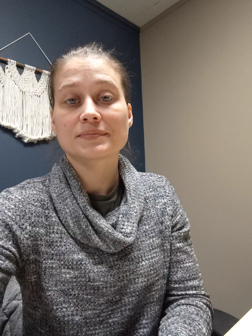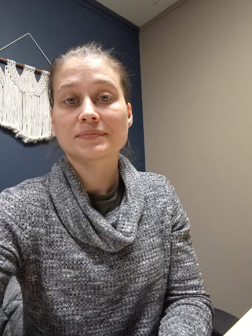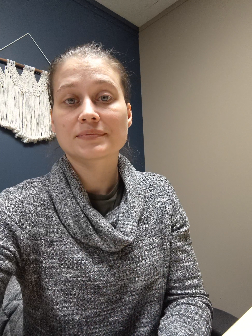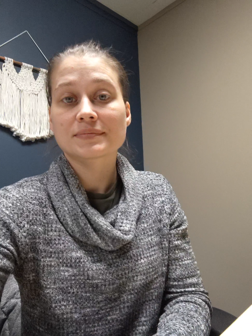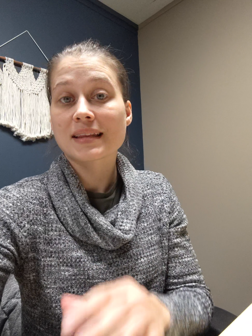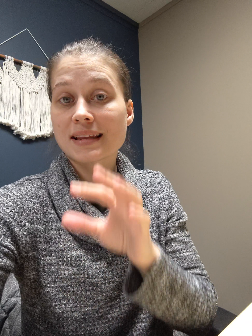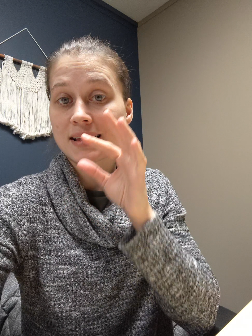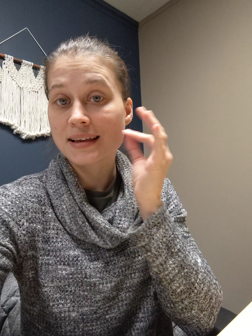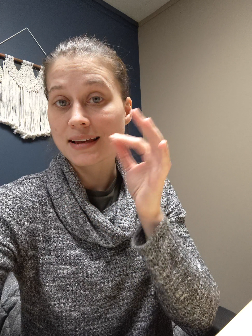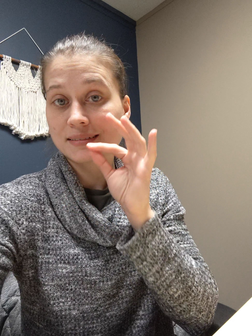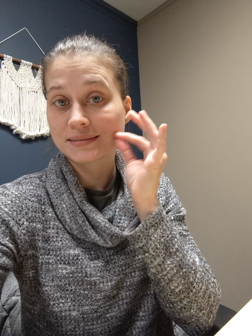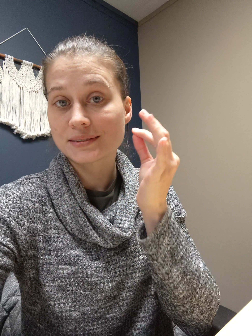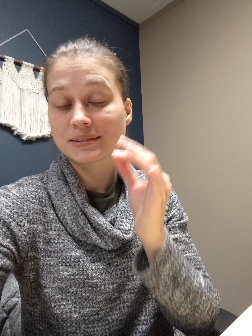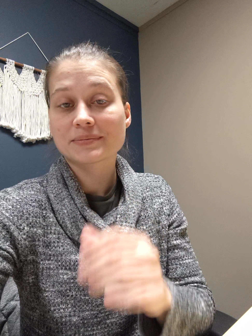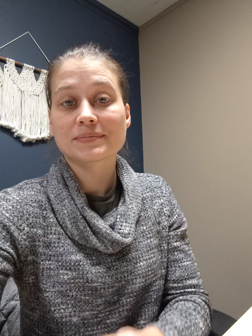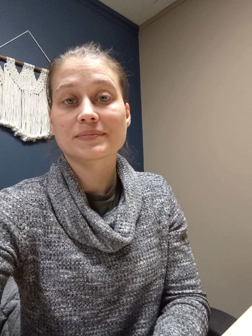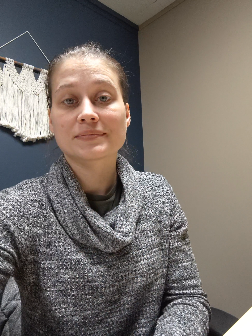cat